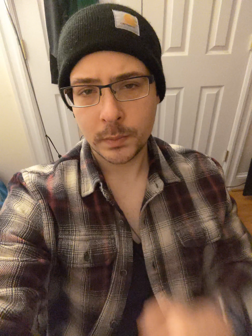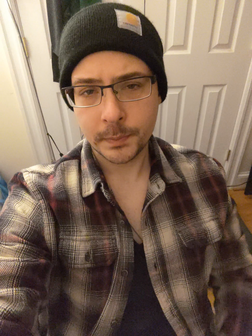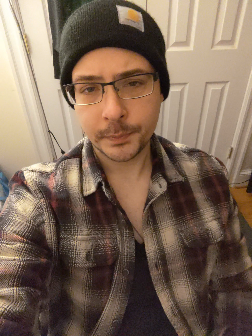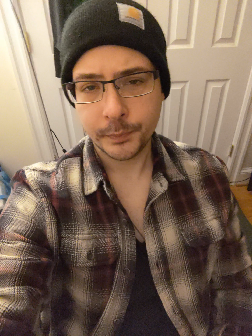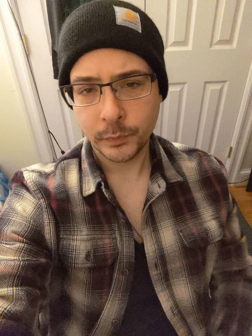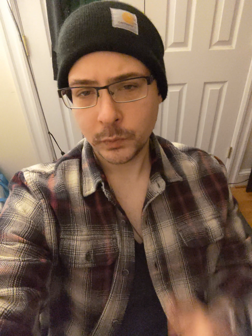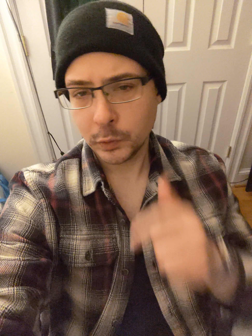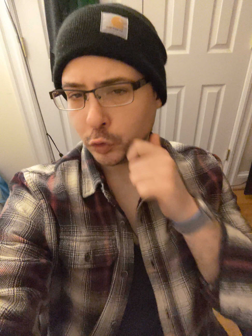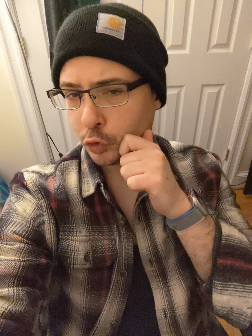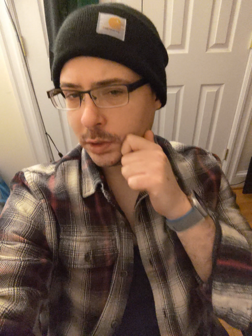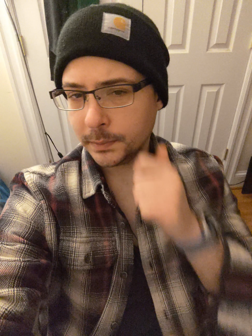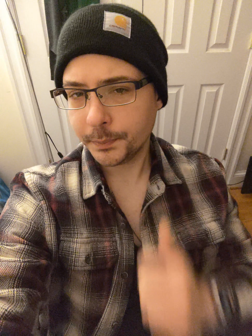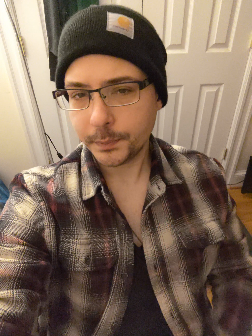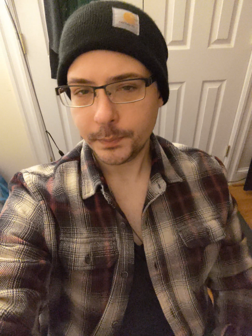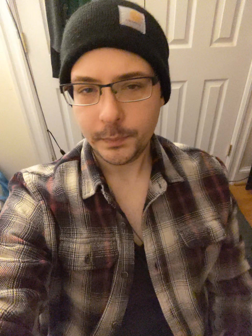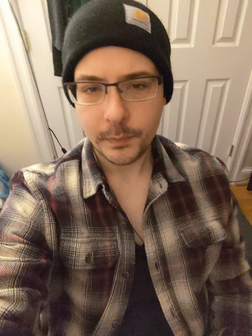cheek